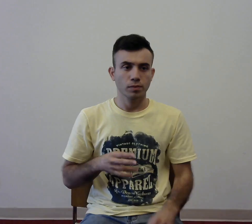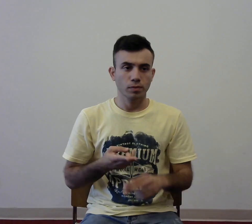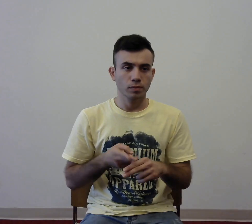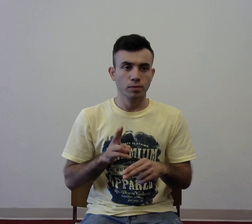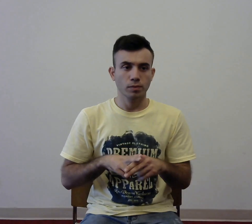üçün